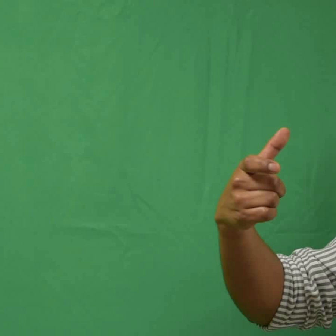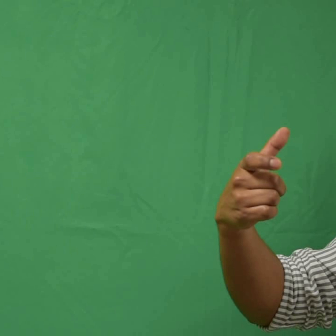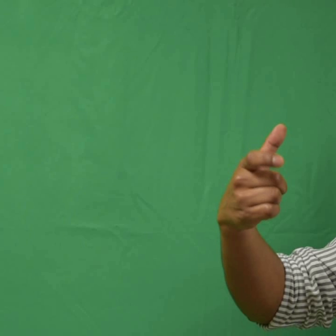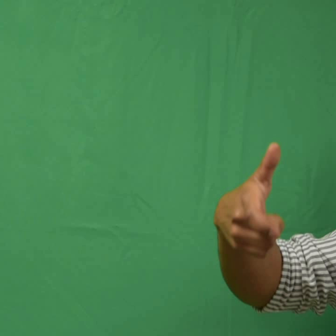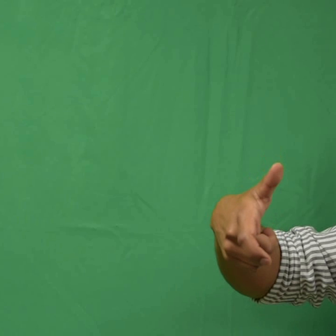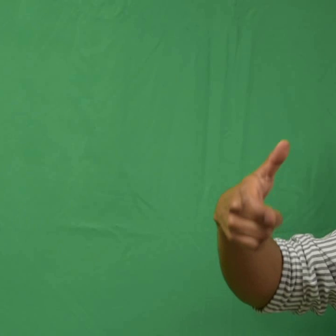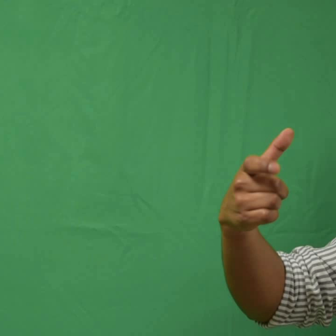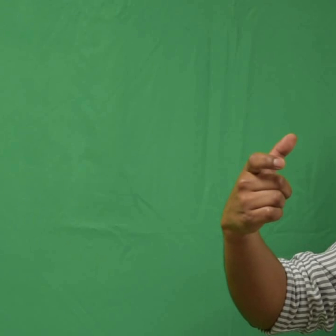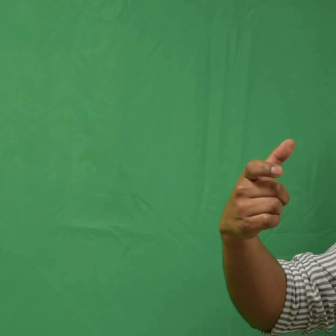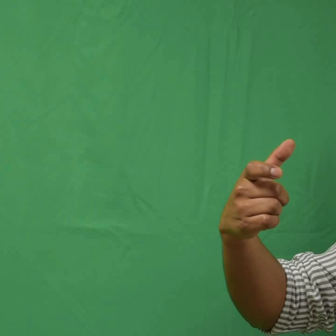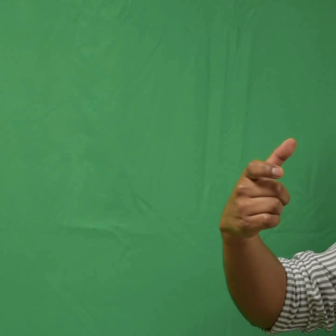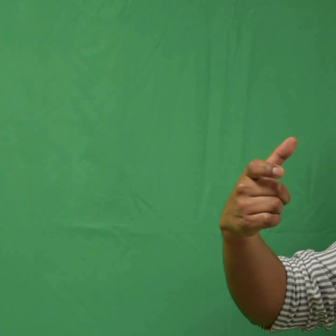Q